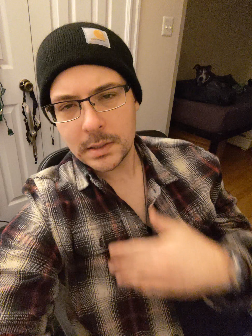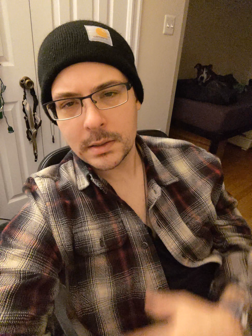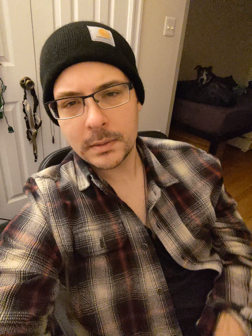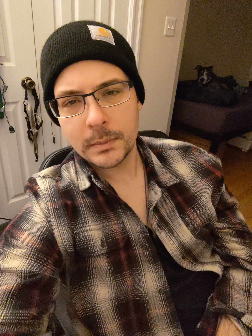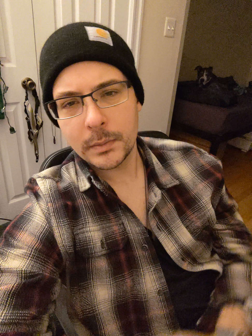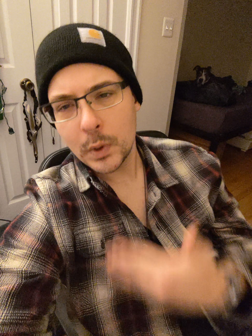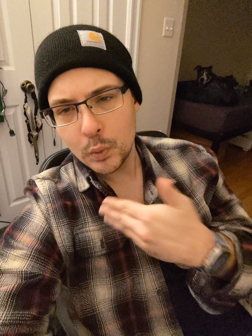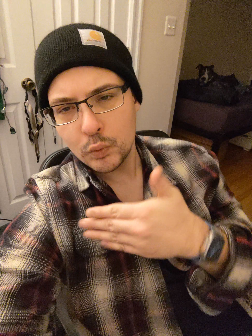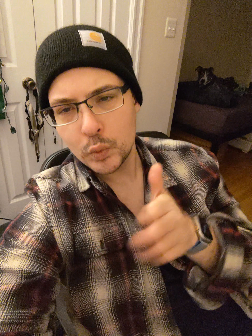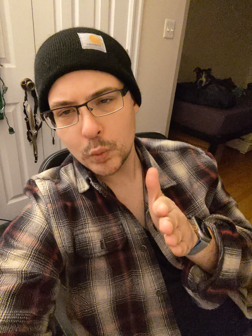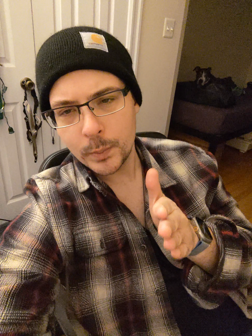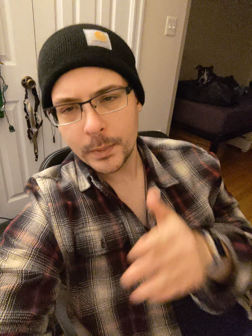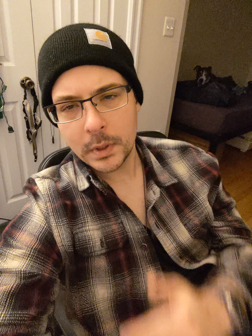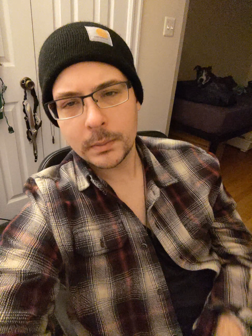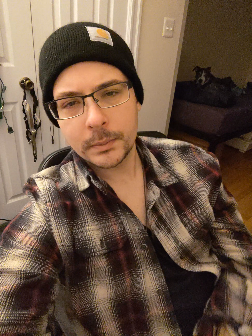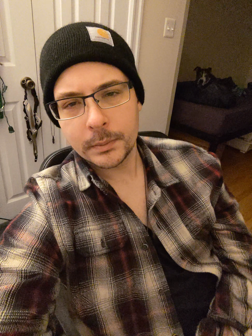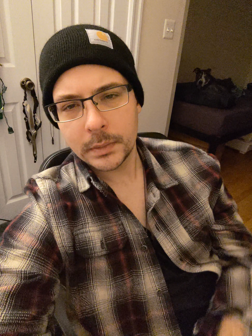room